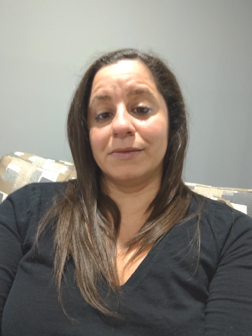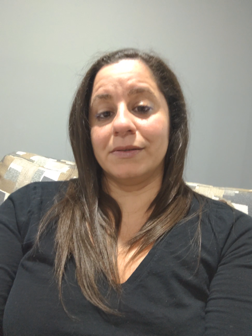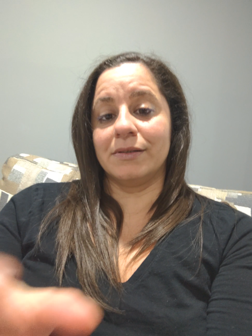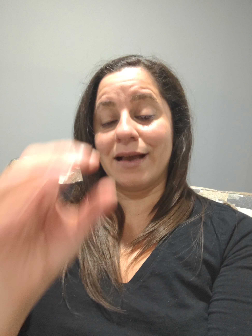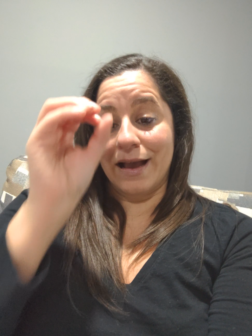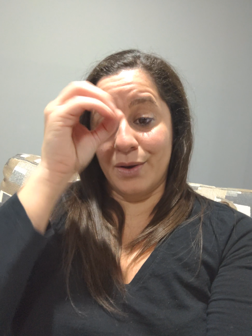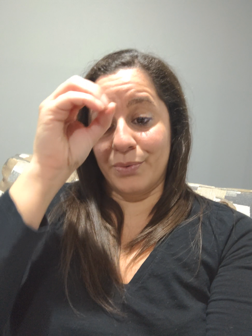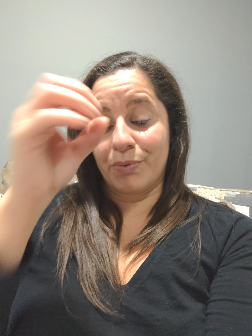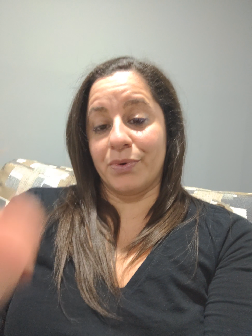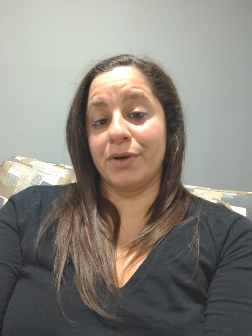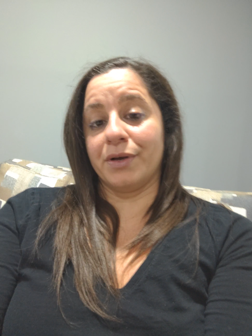owl